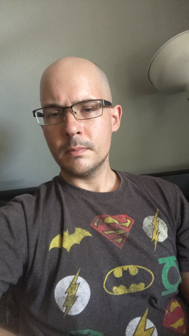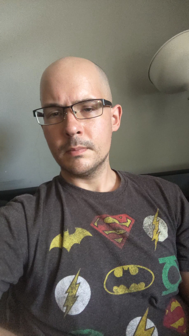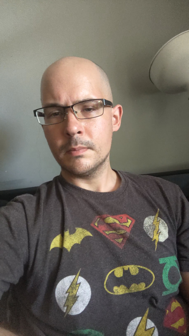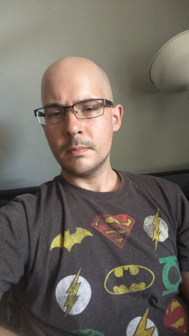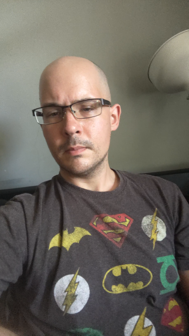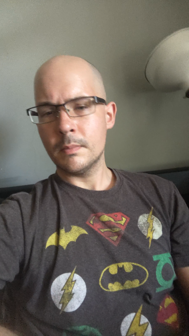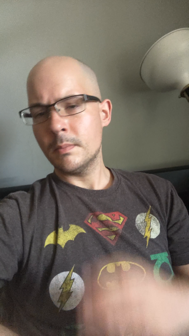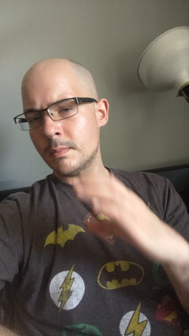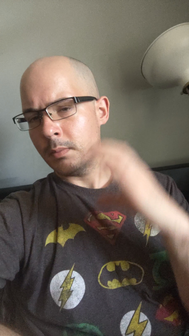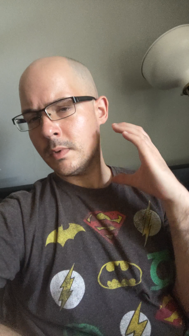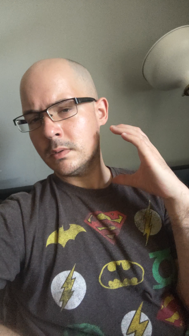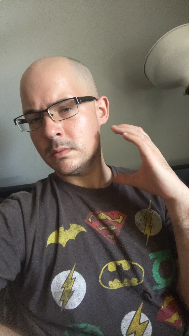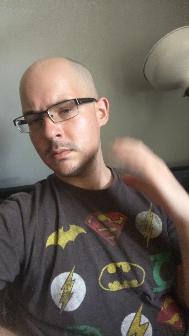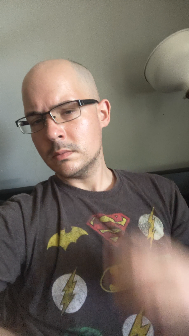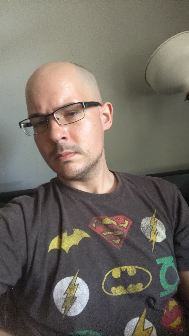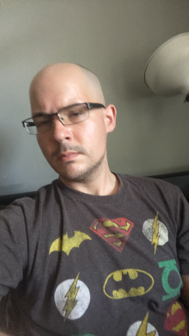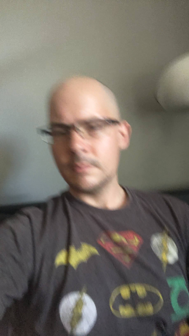bus